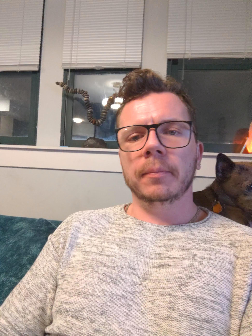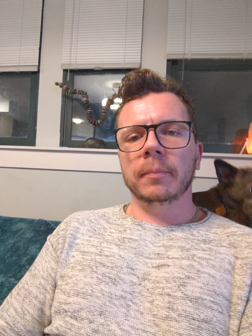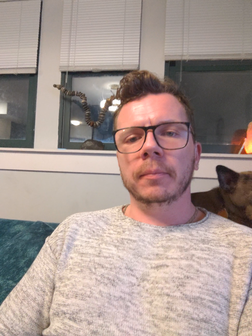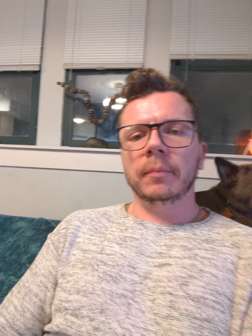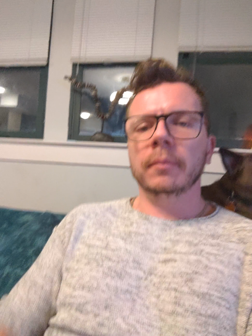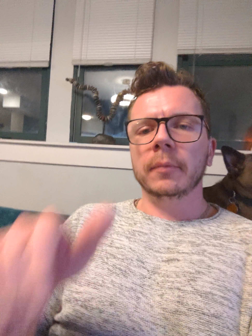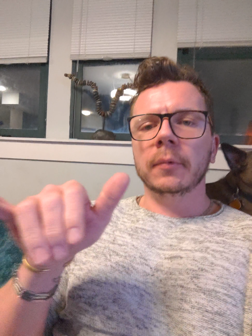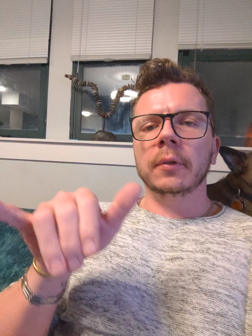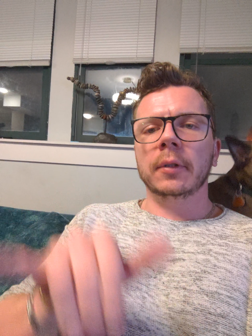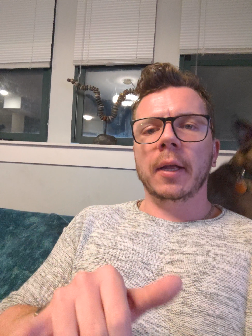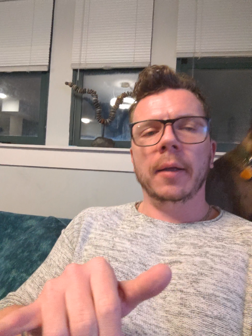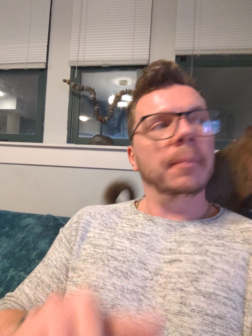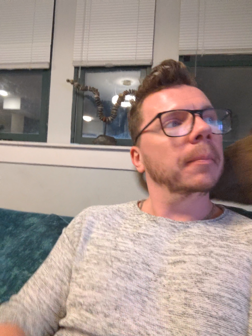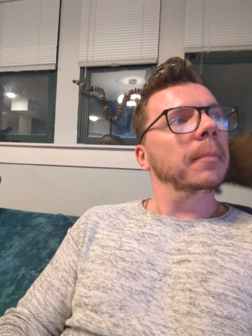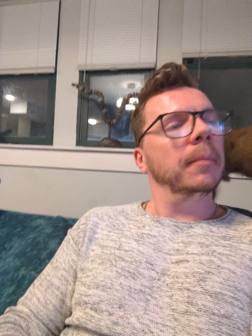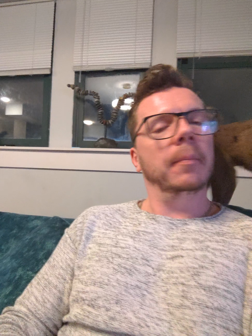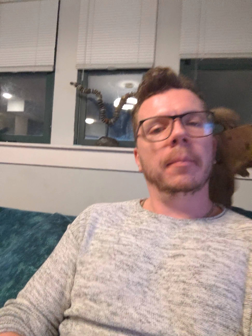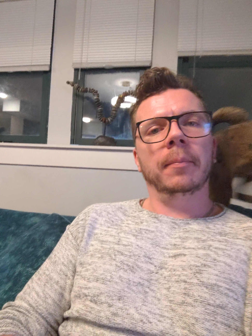stay